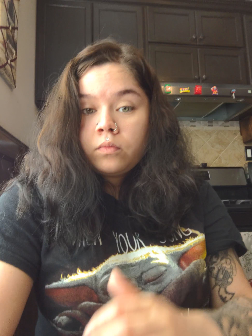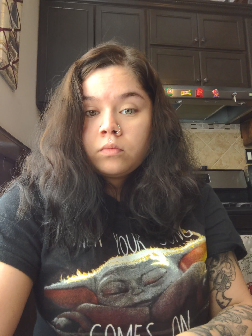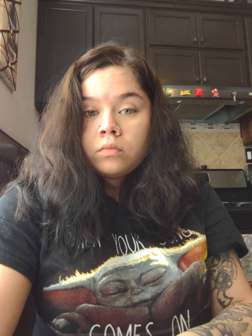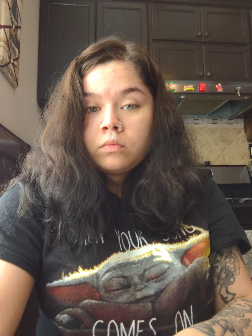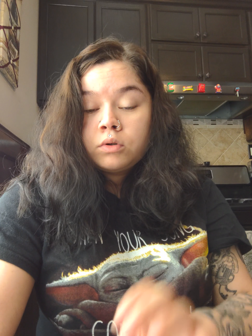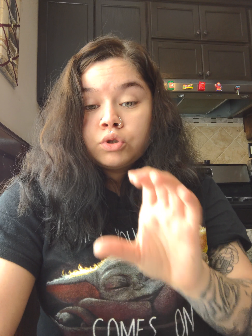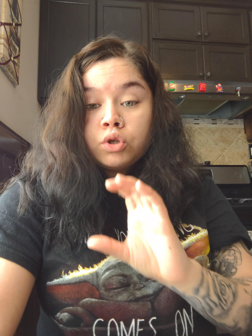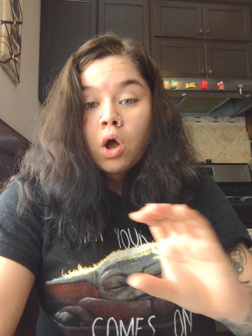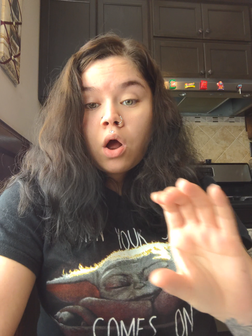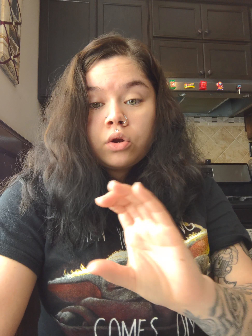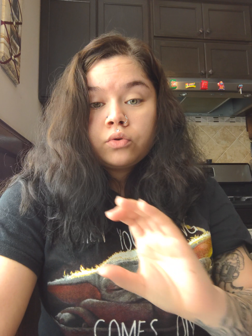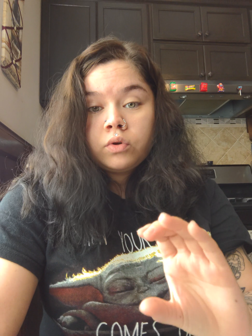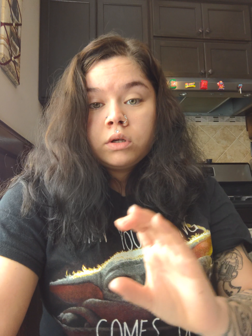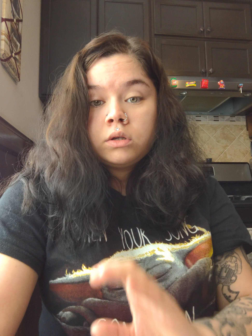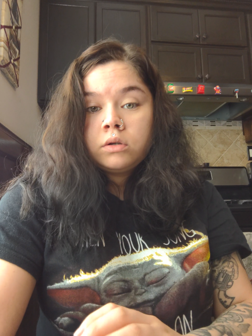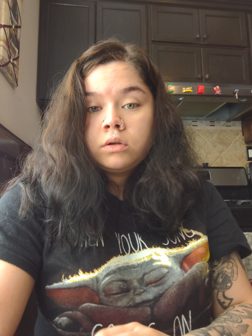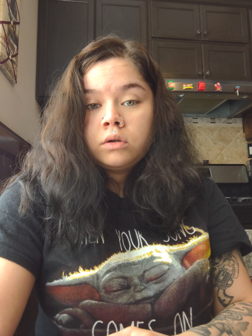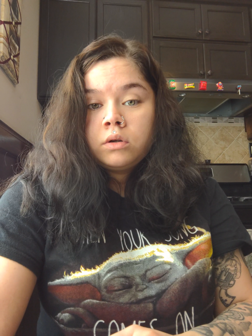chocolate